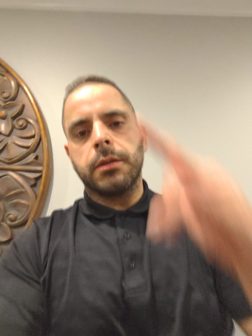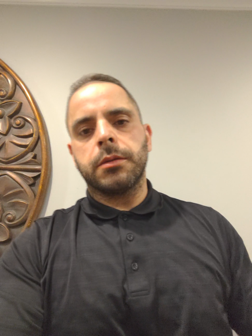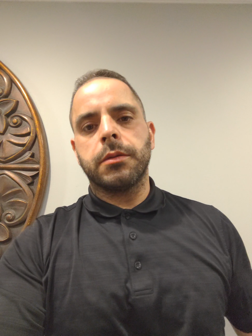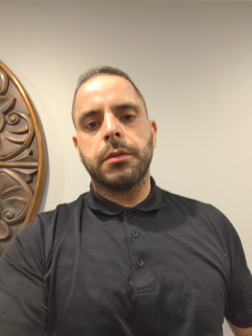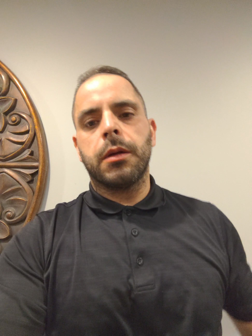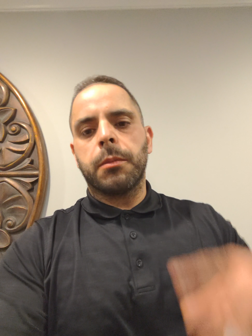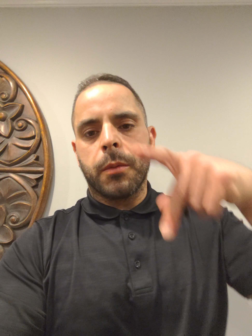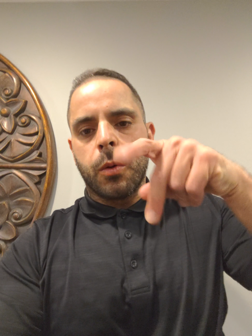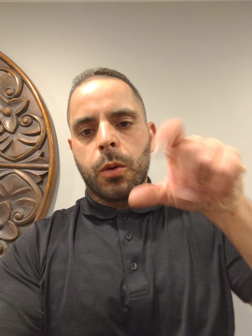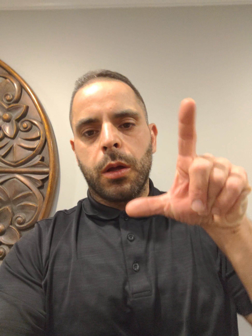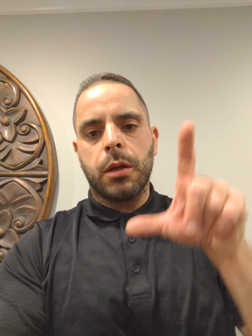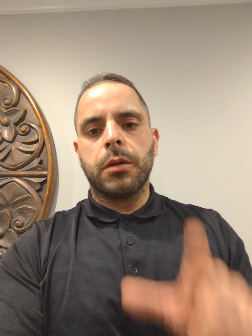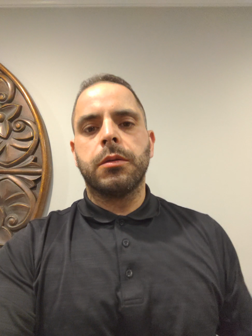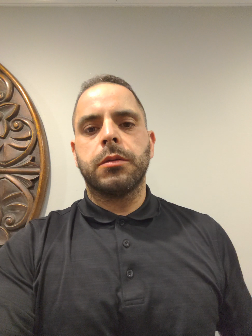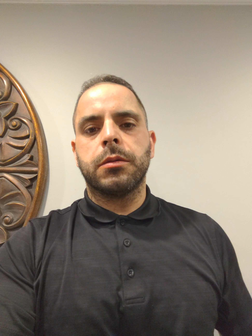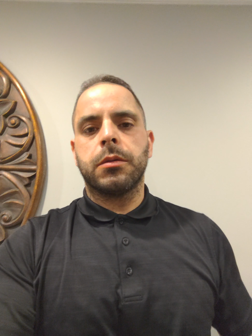pool